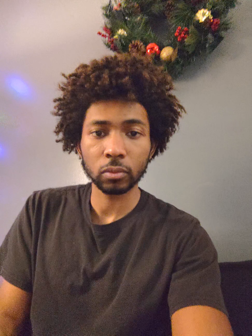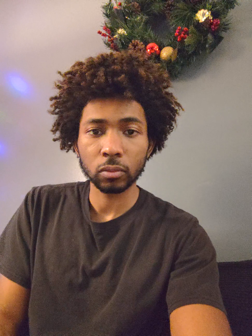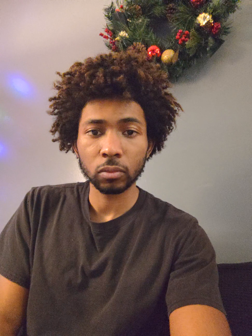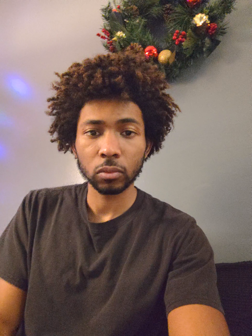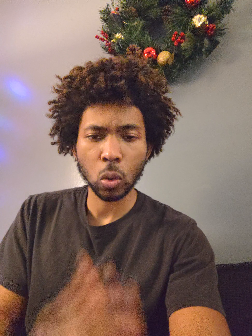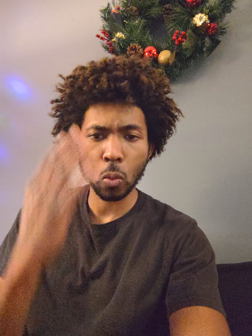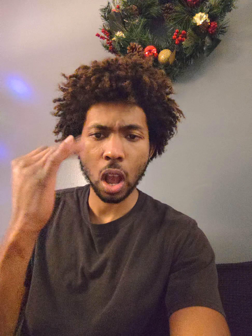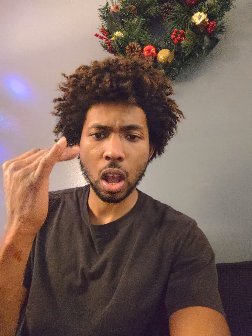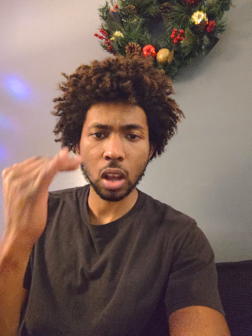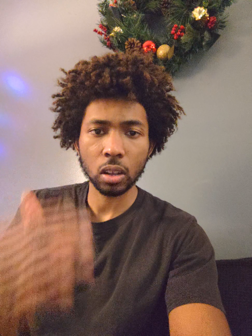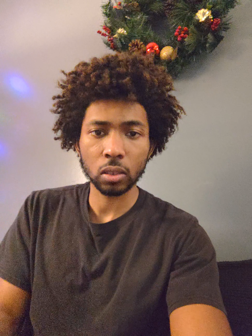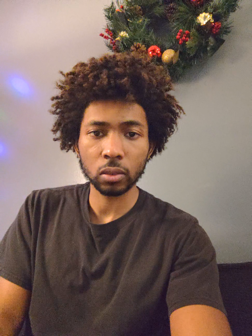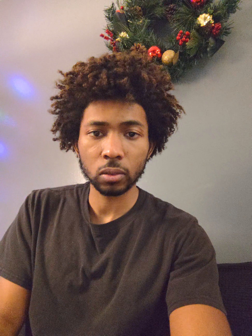why